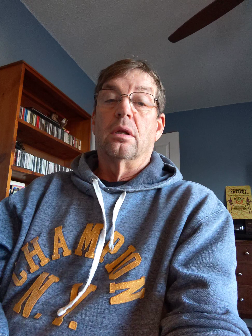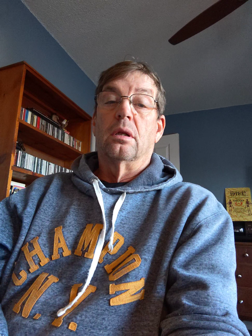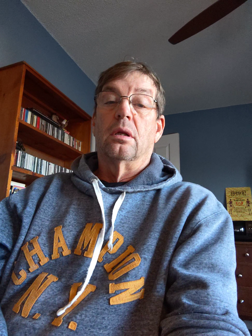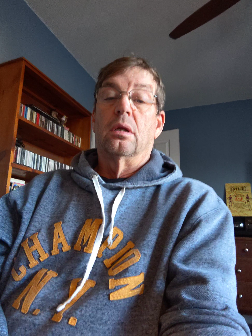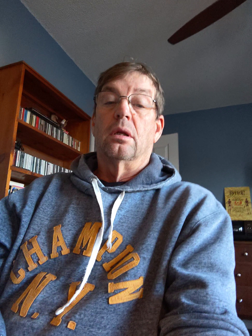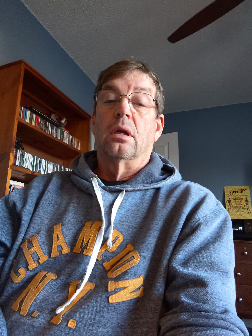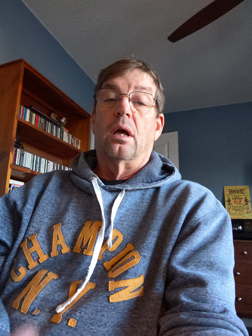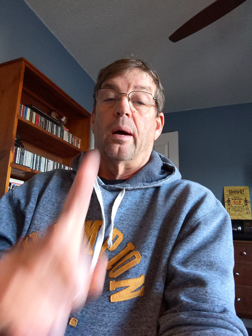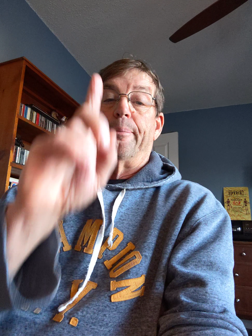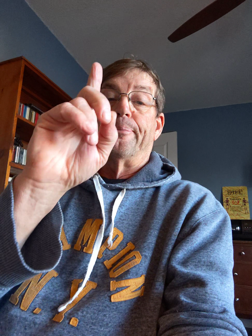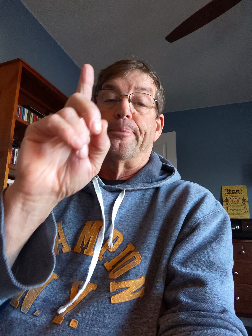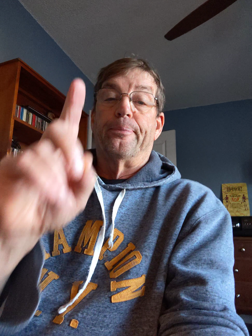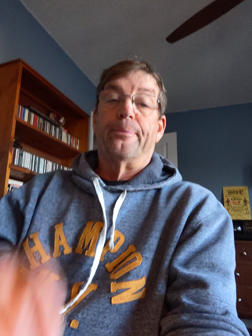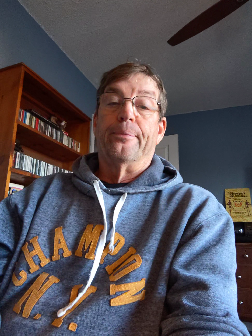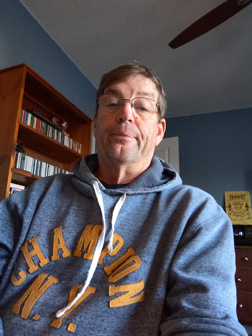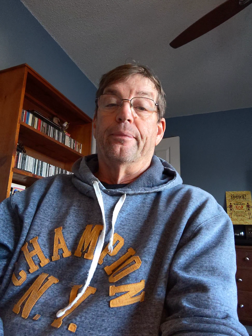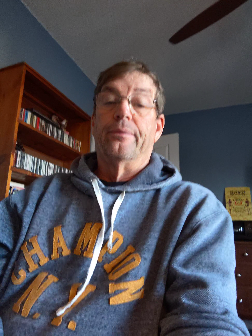up